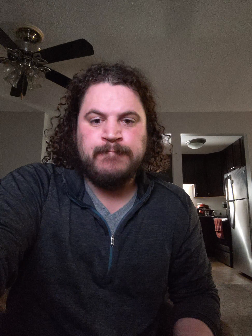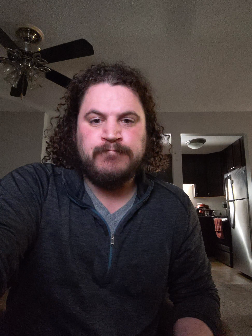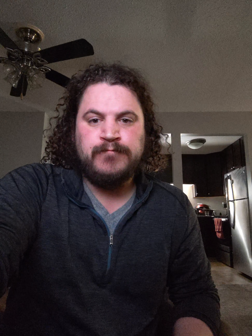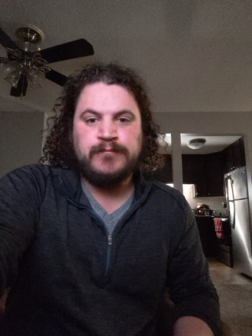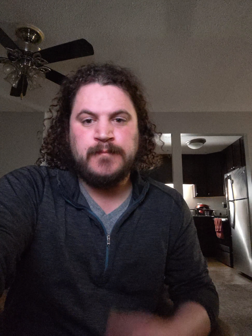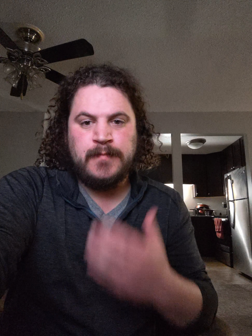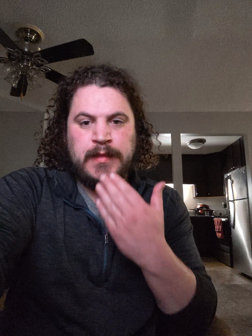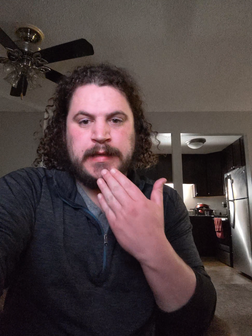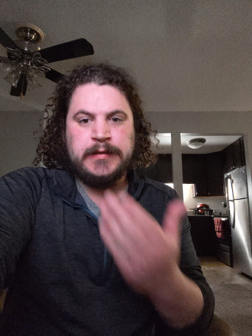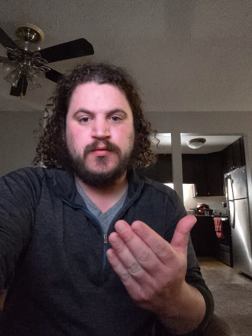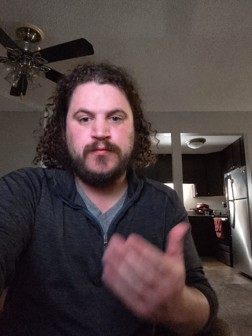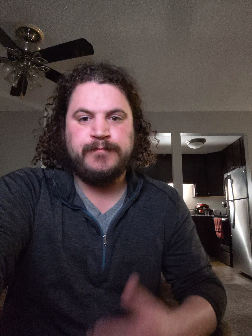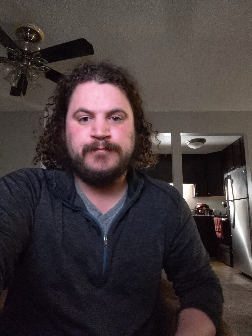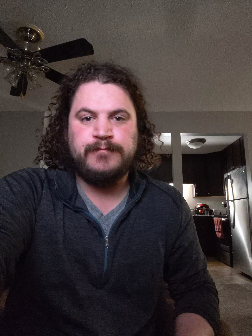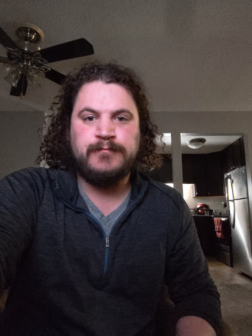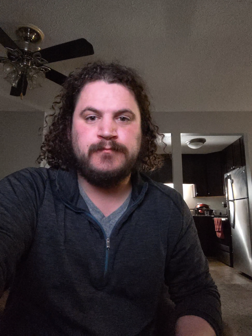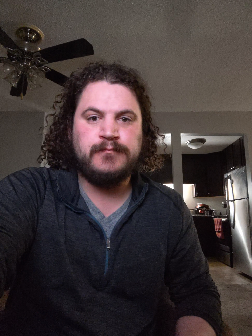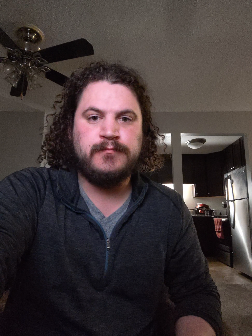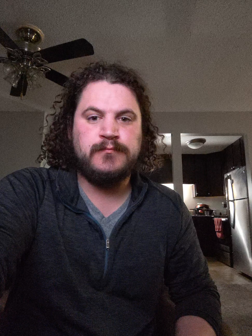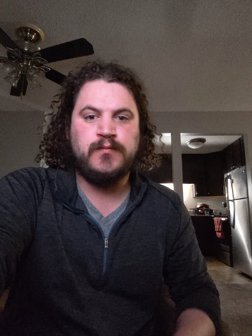thank you